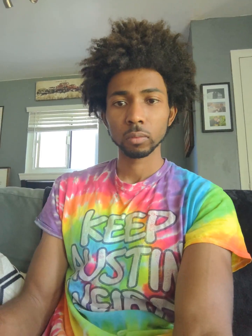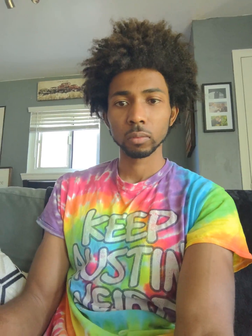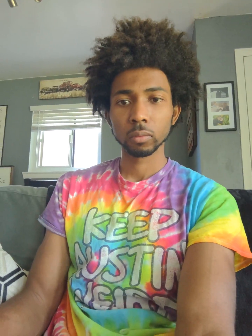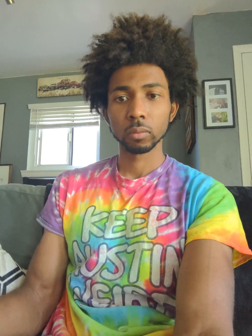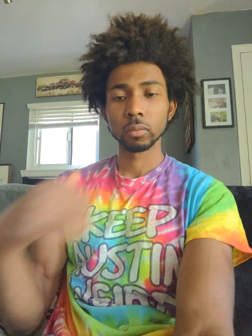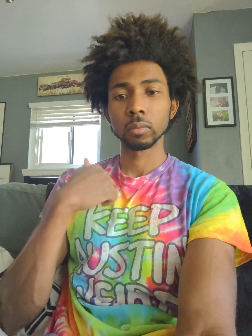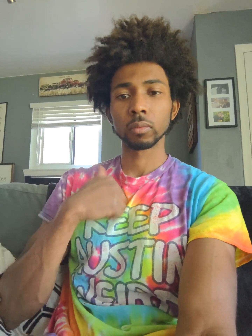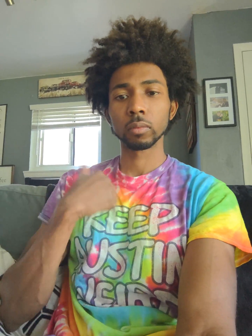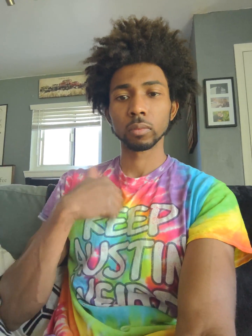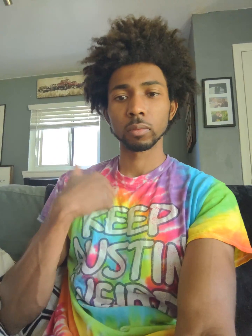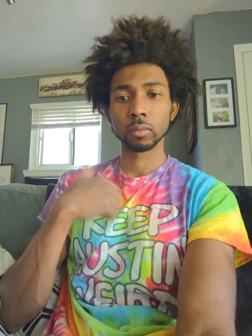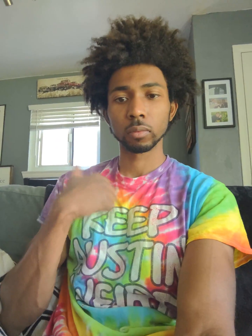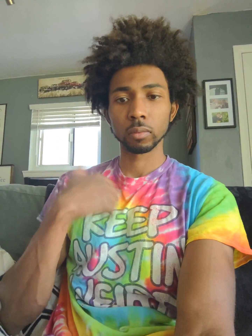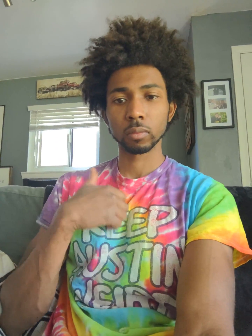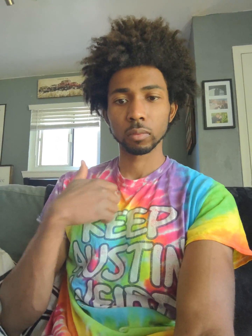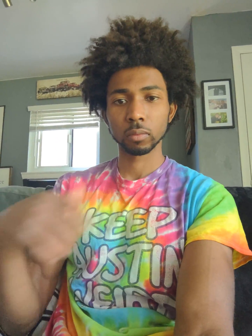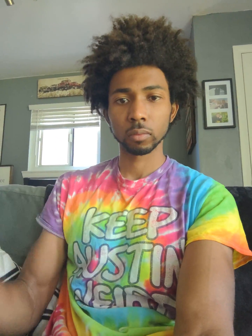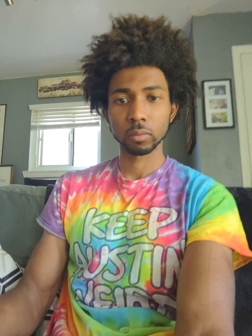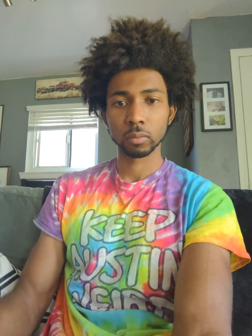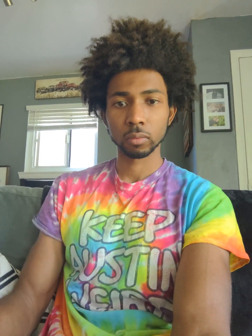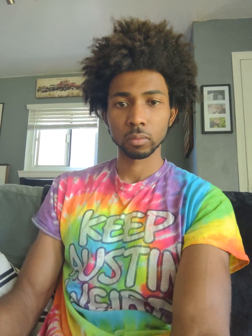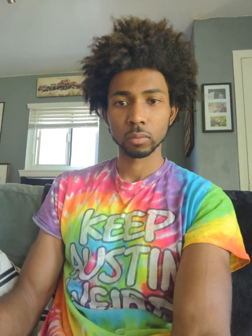bathtub